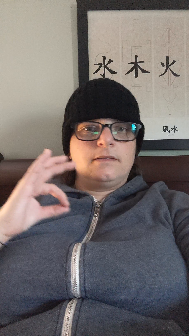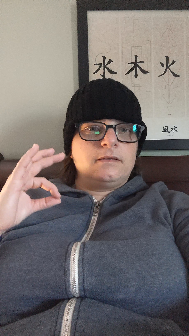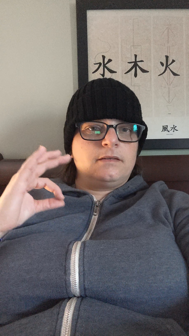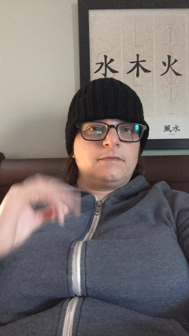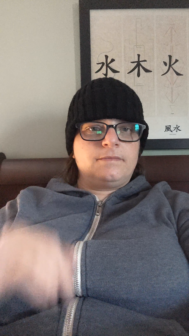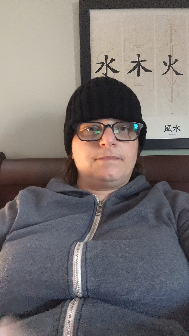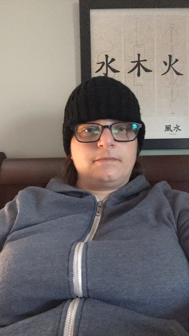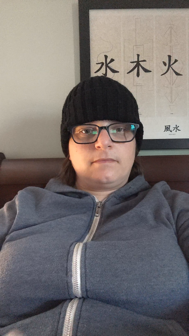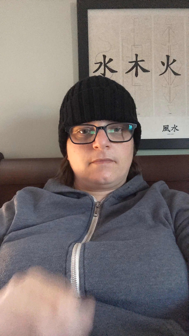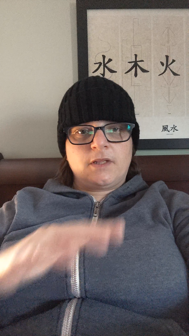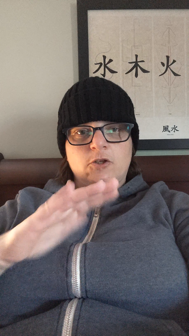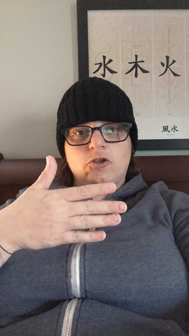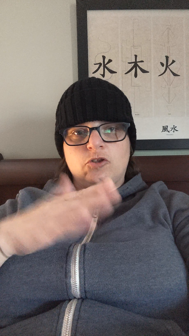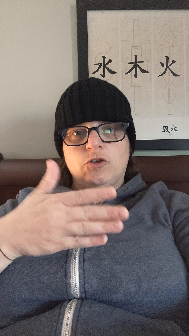cook